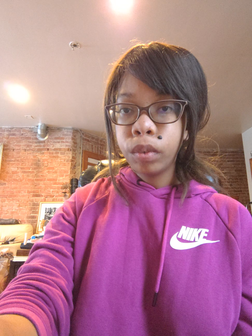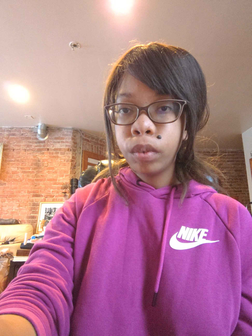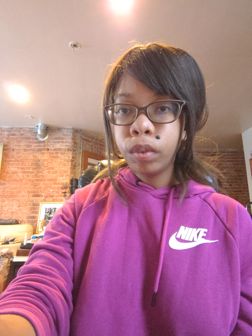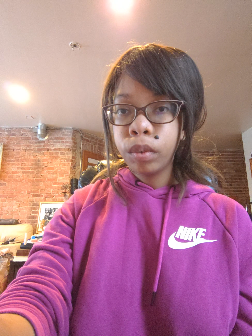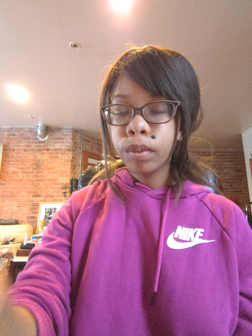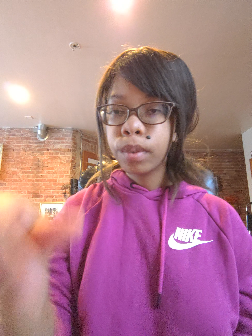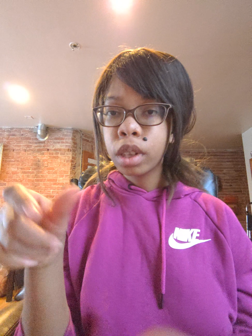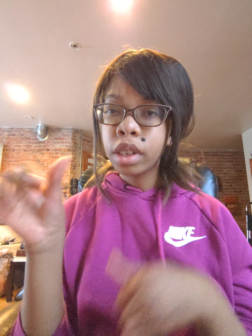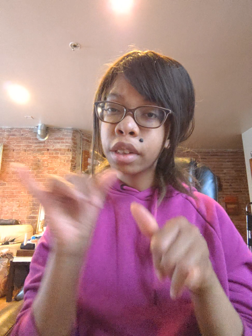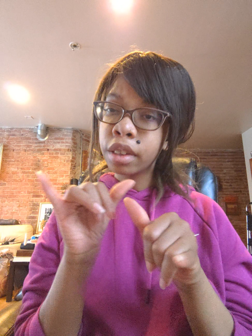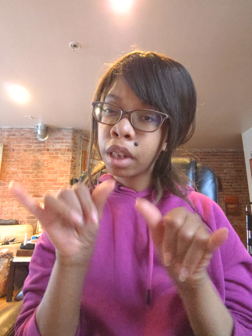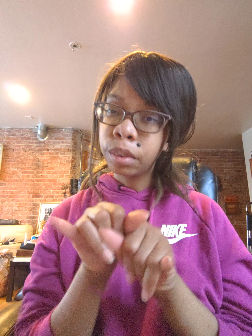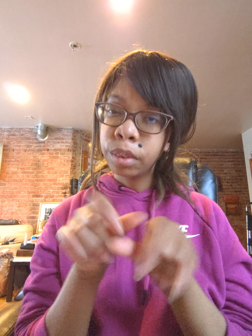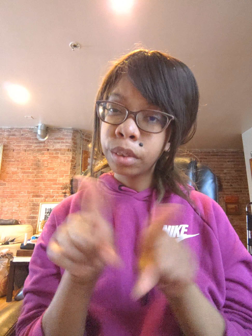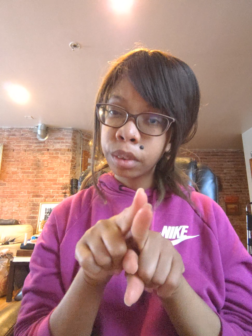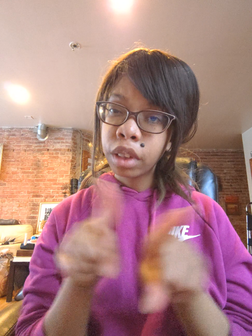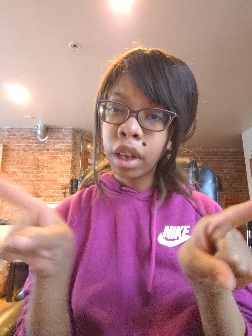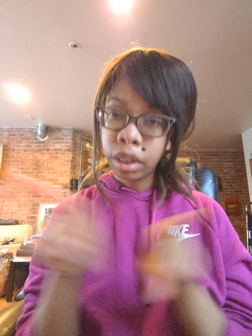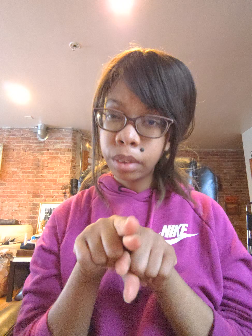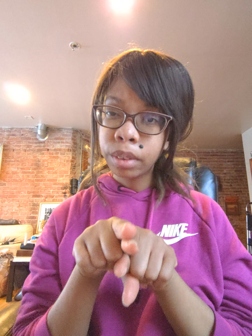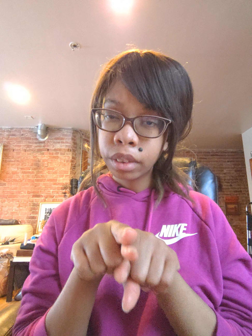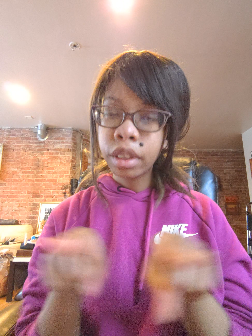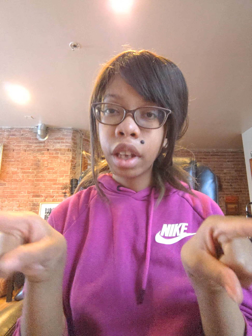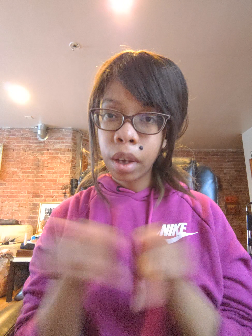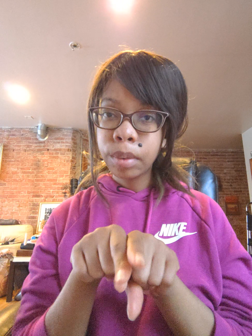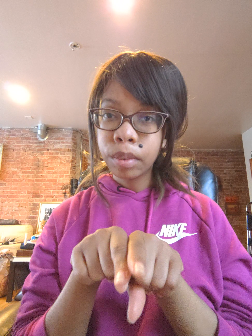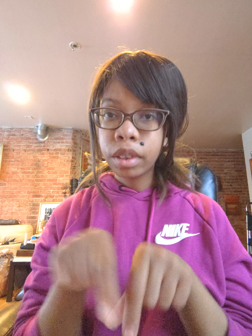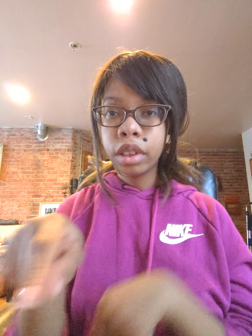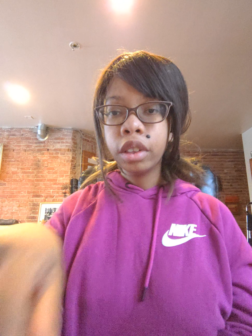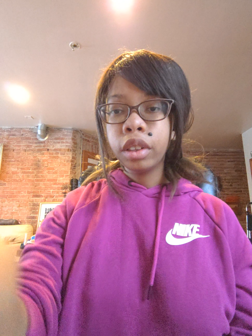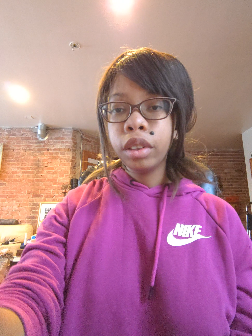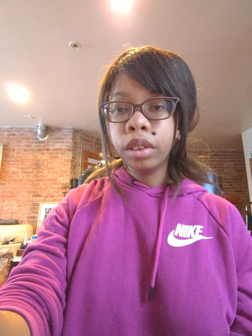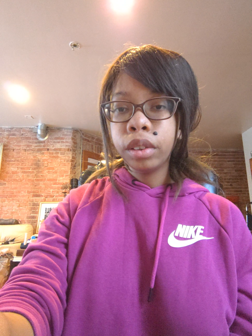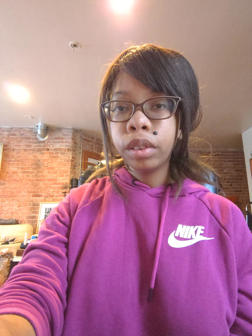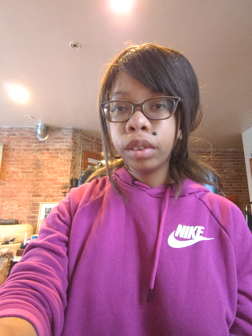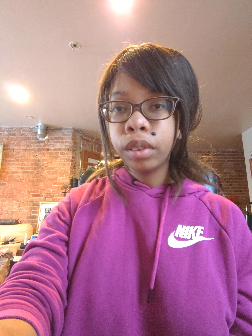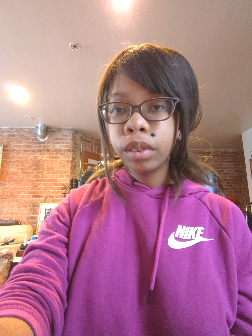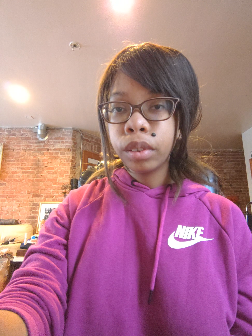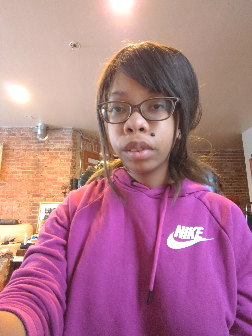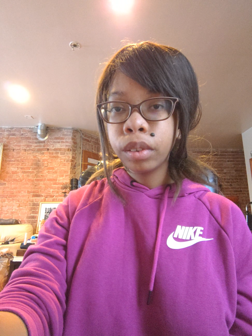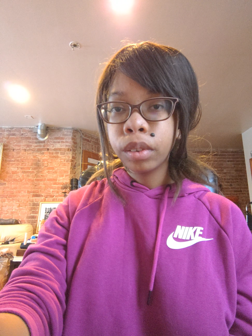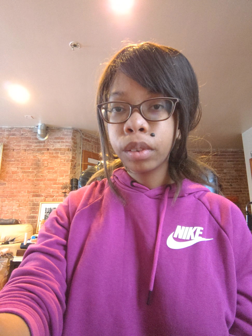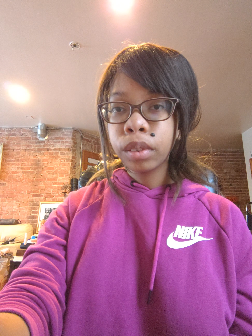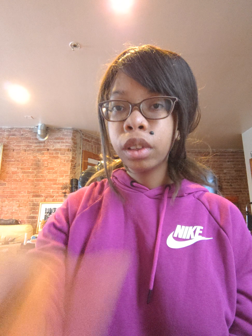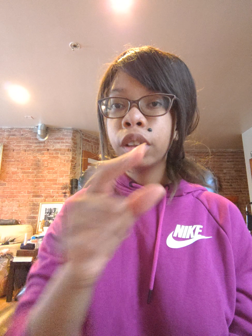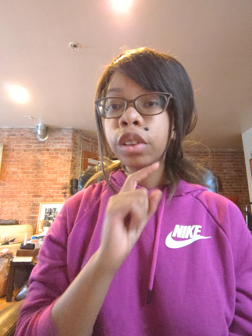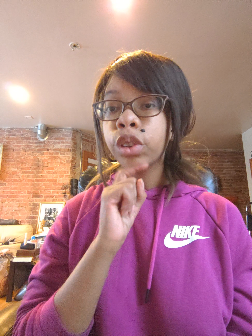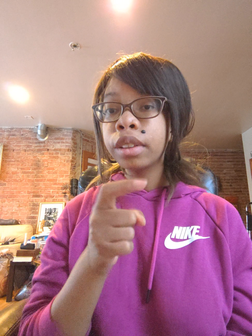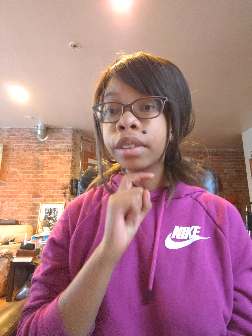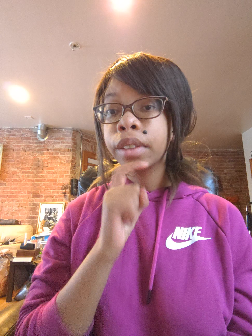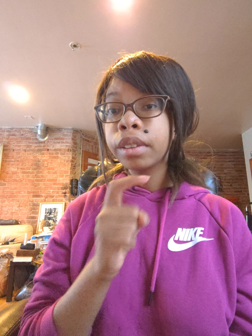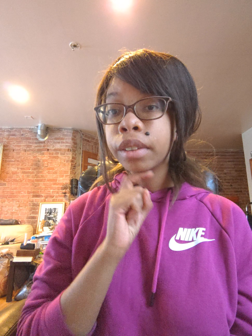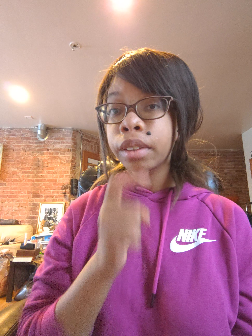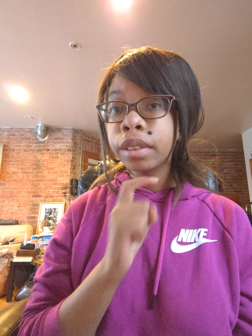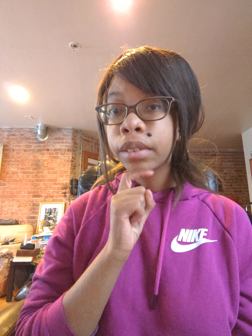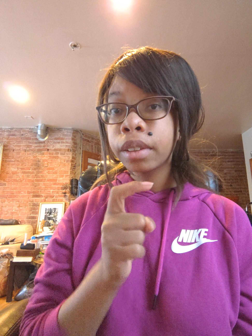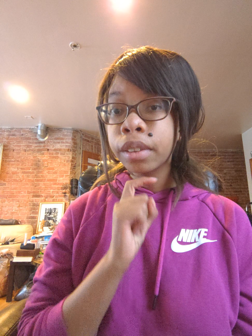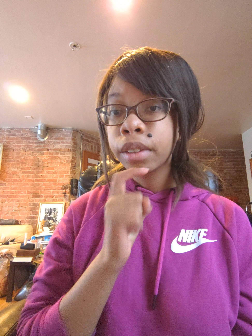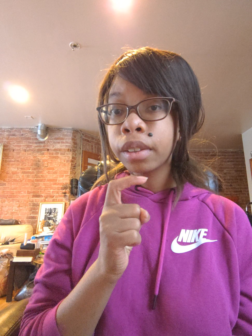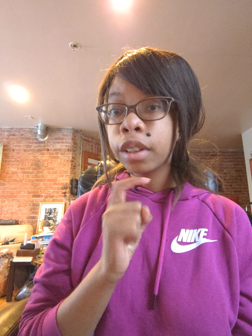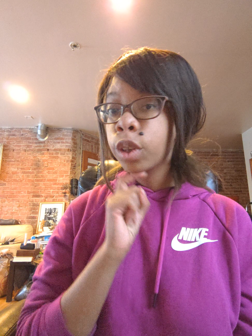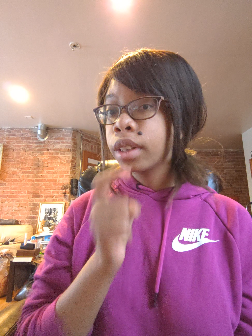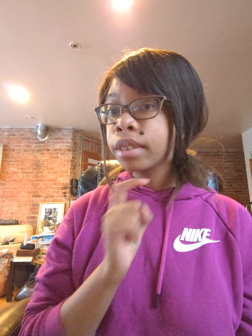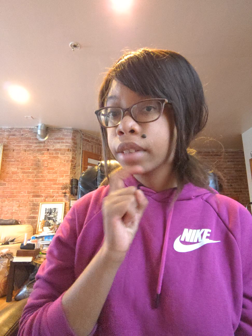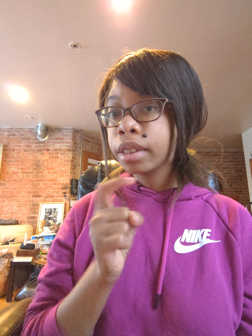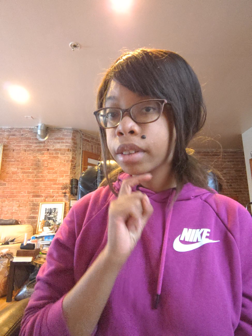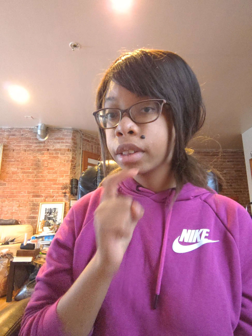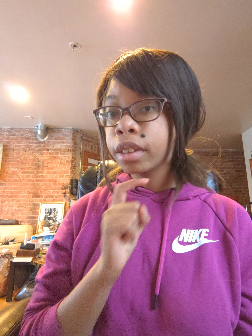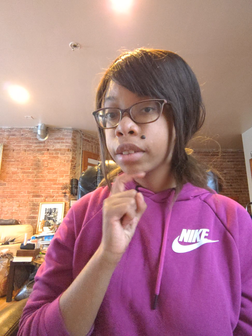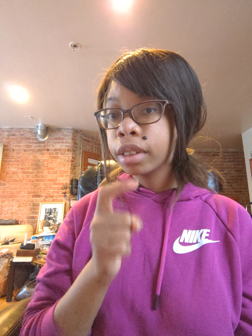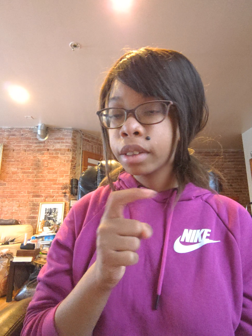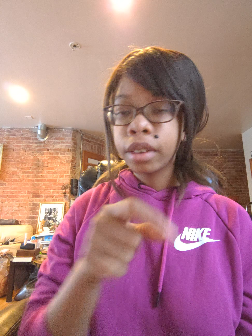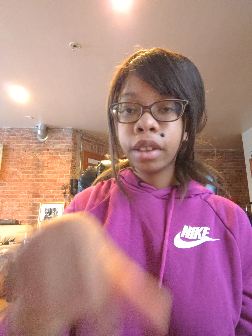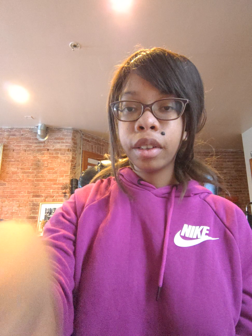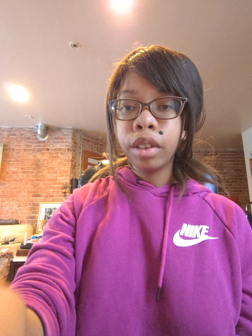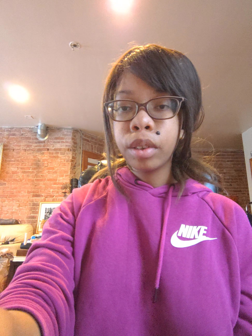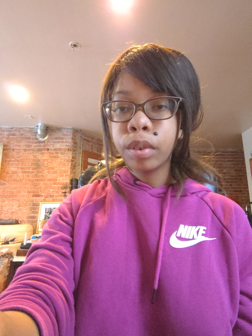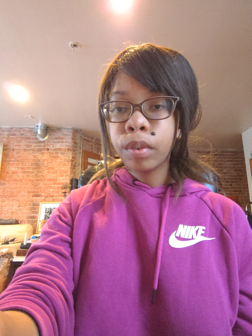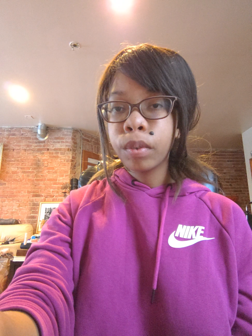garbage